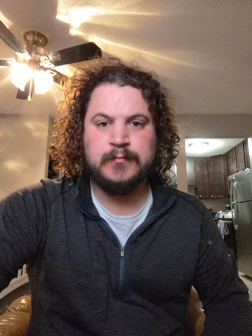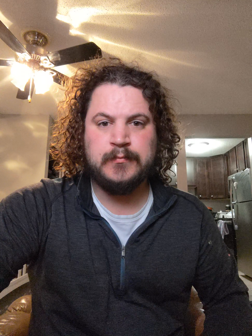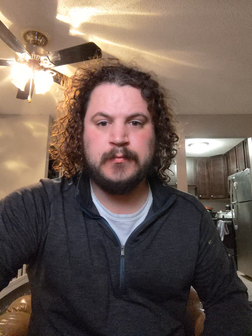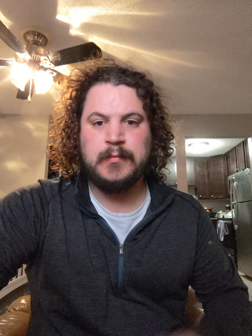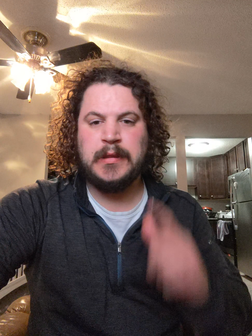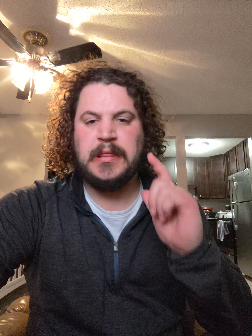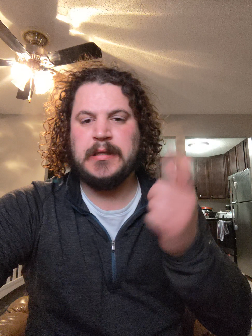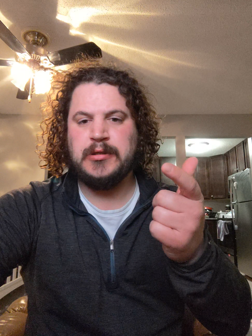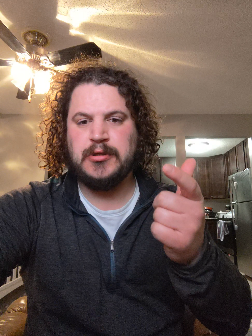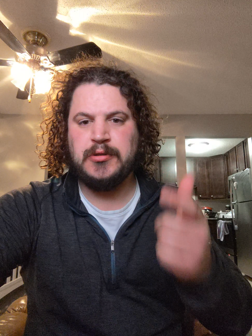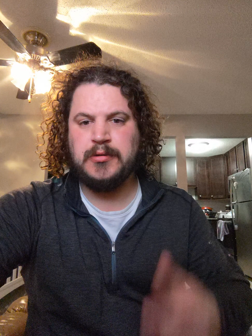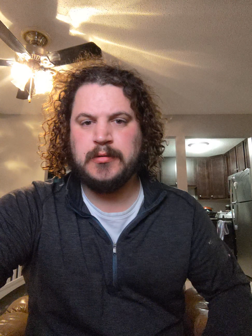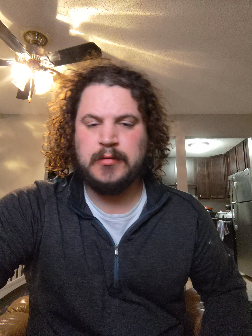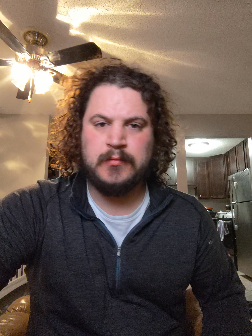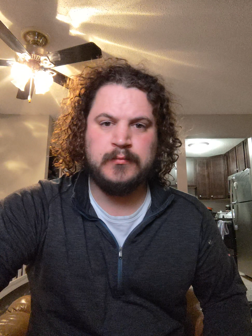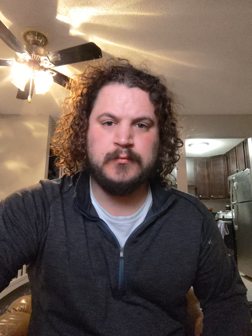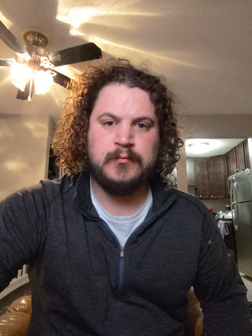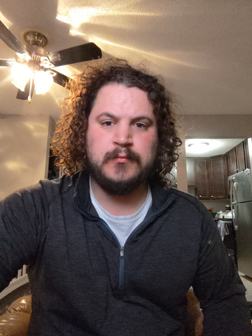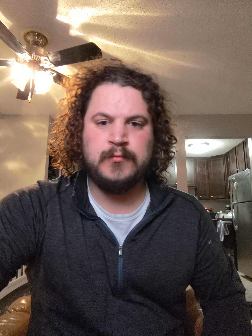later